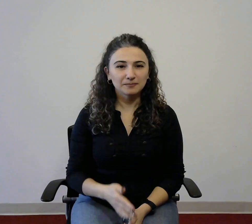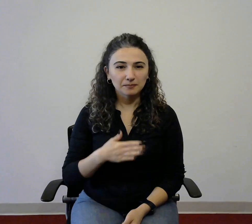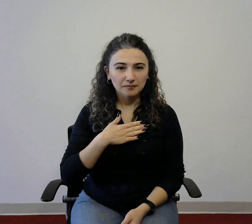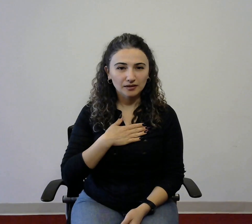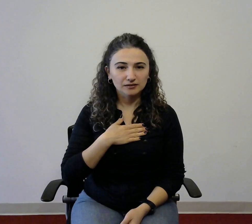mən